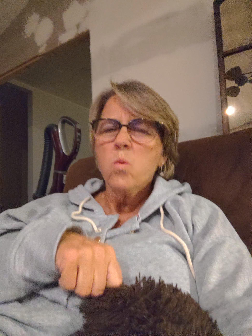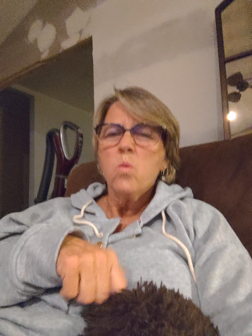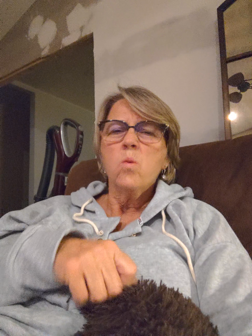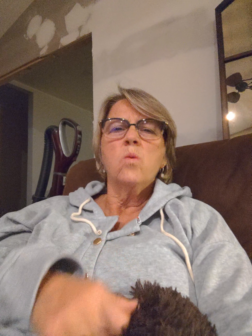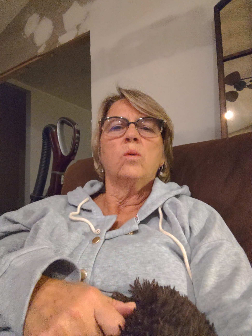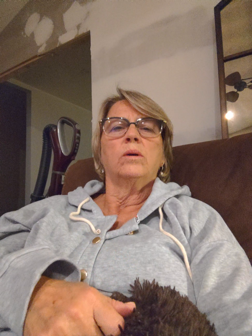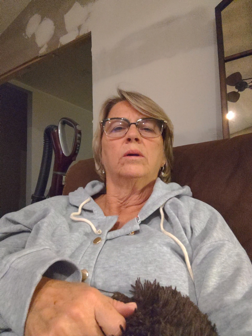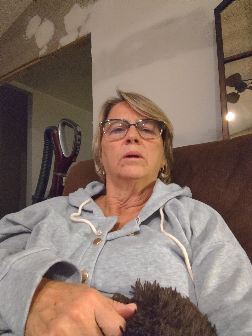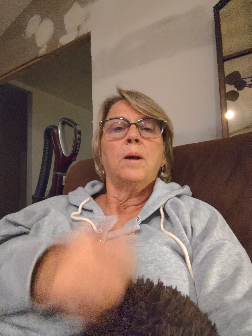old